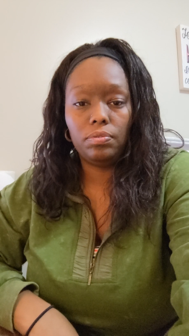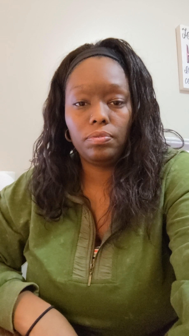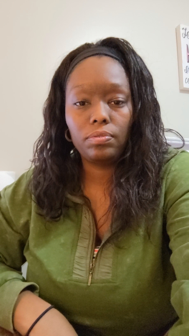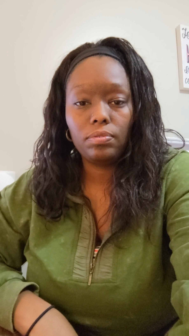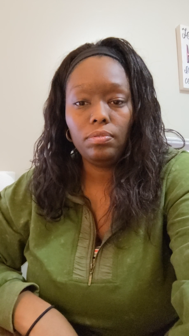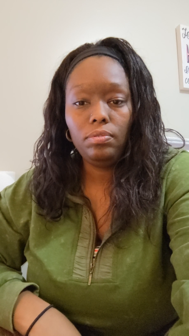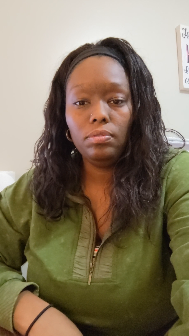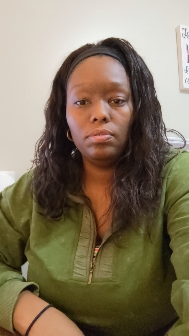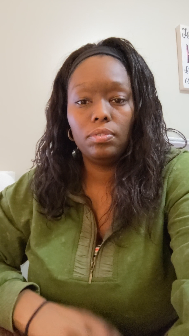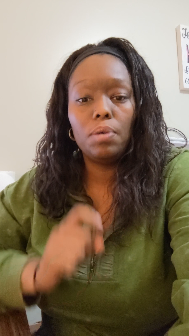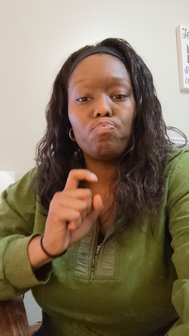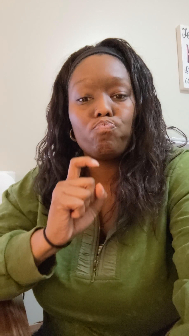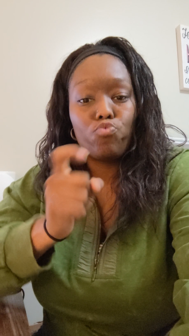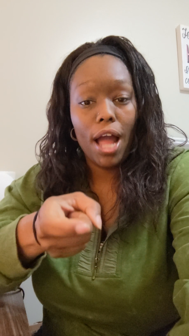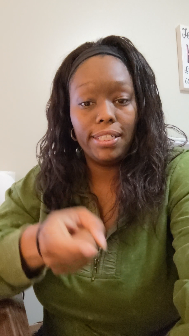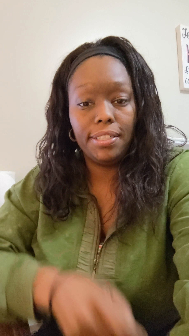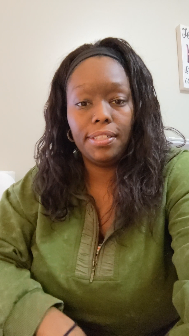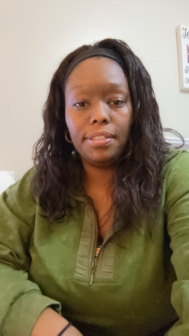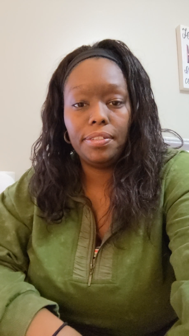present